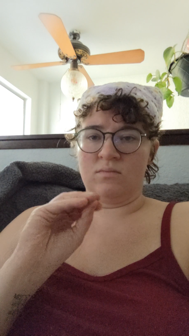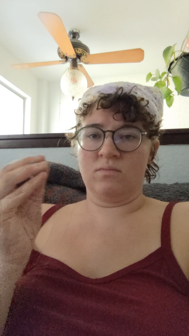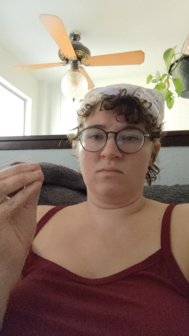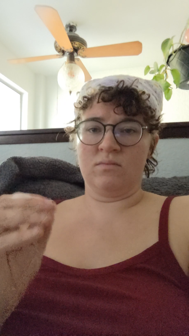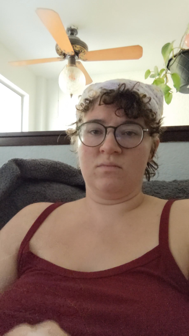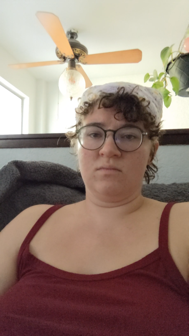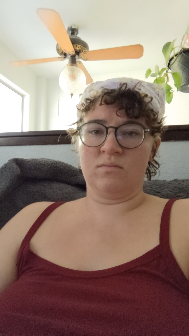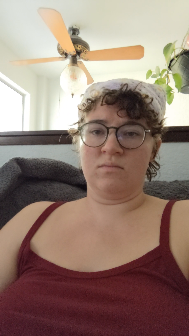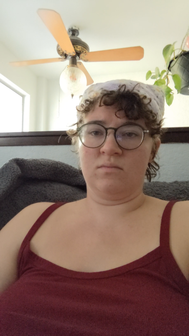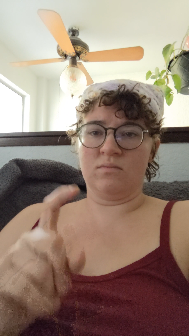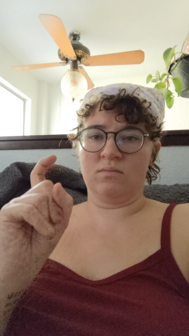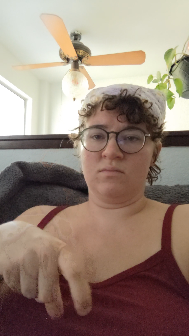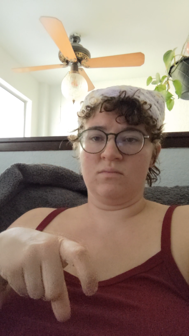must